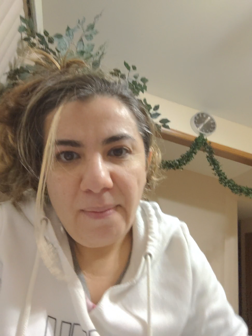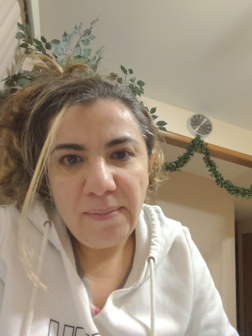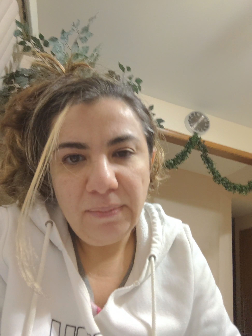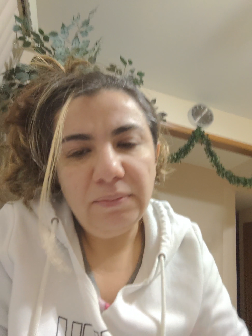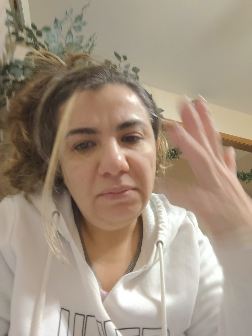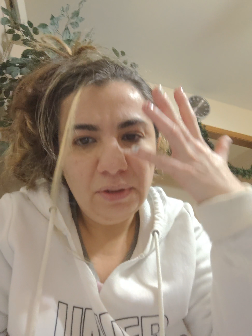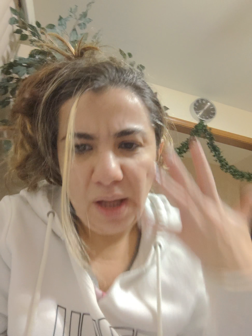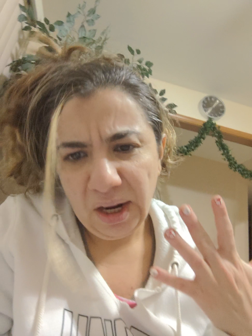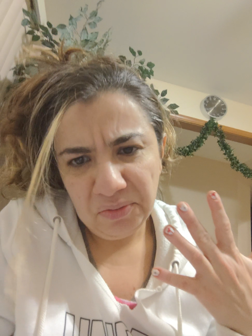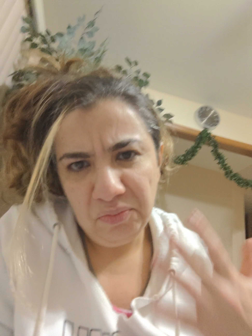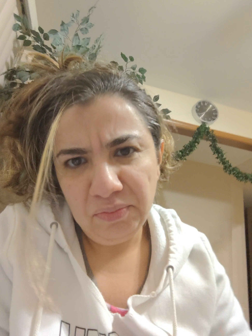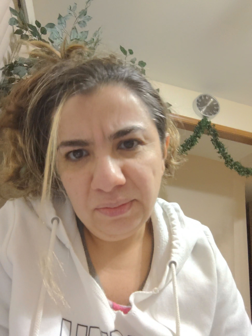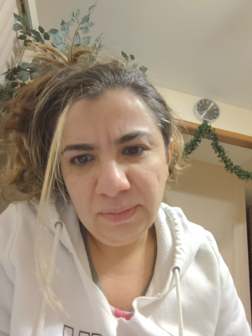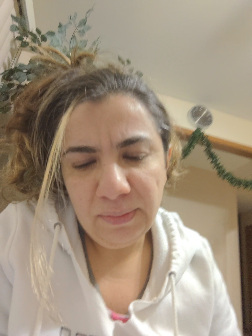sad